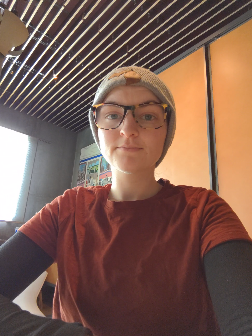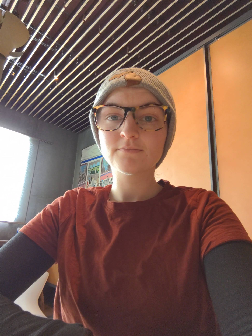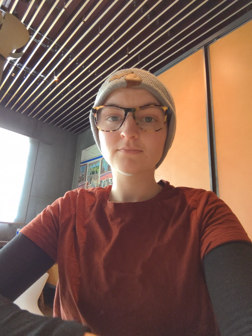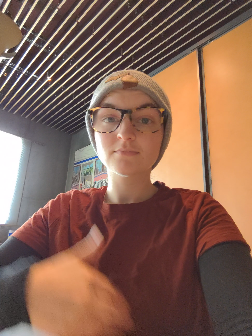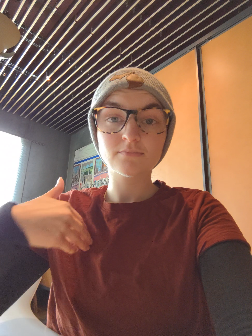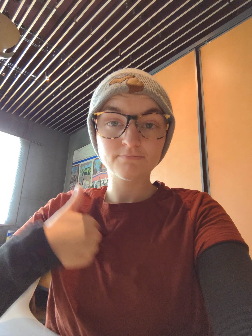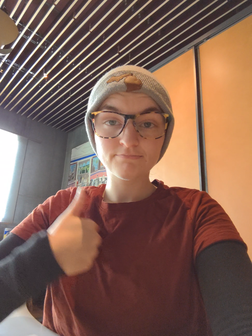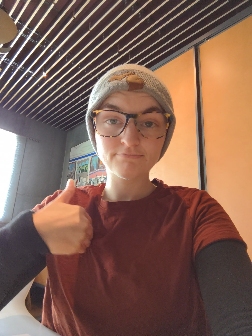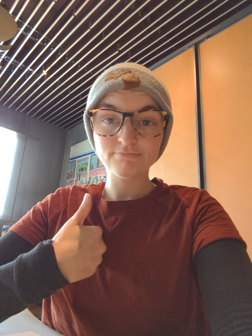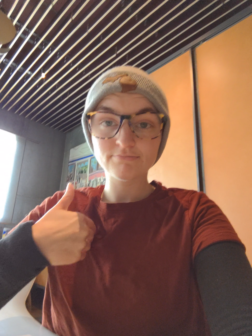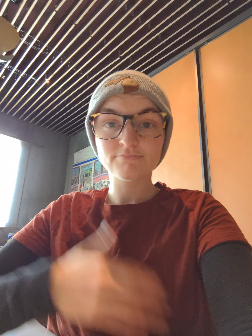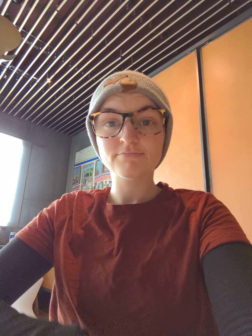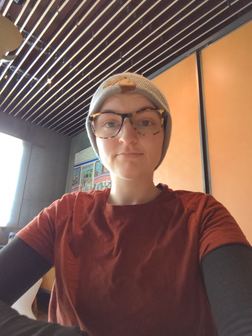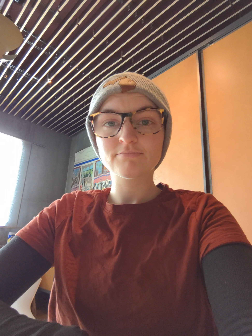animal